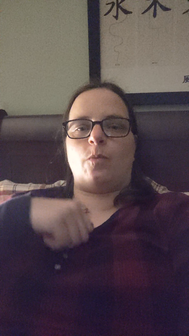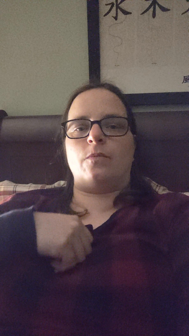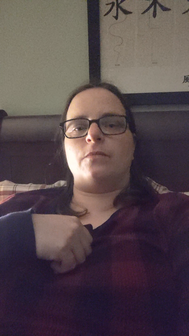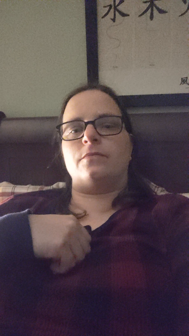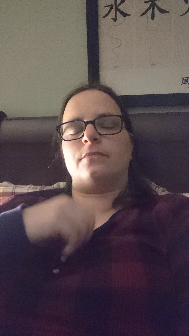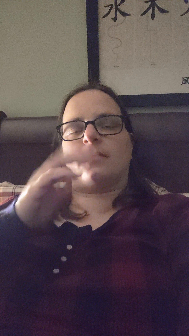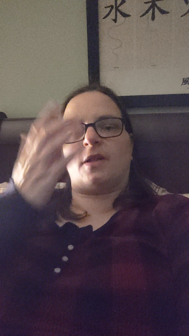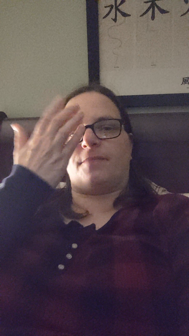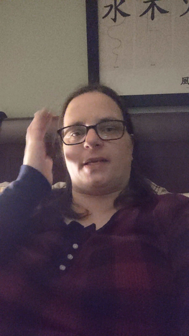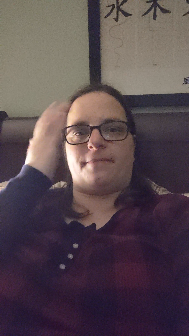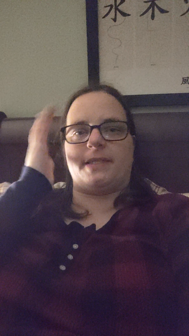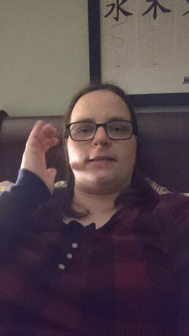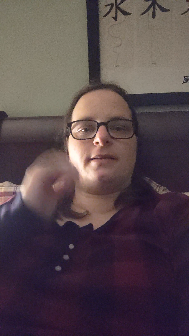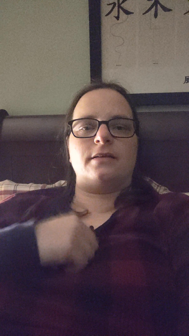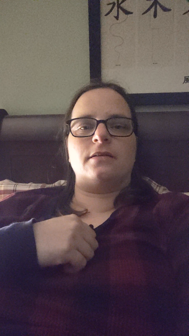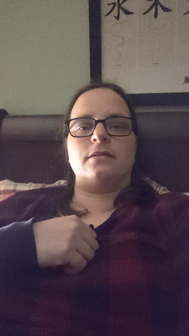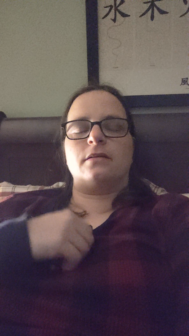peekaboo